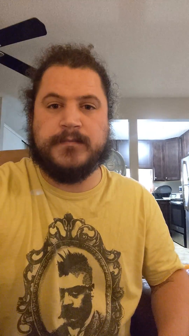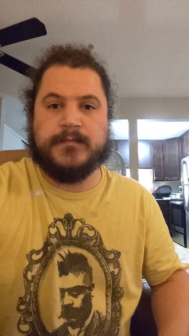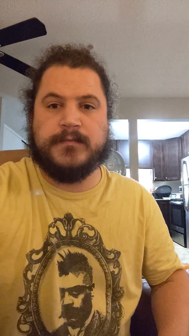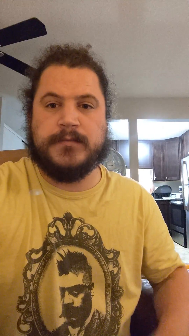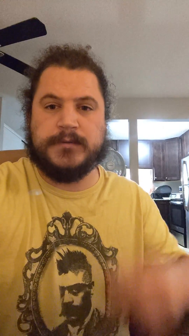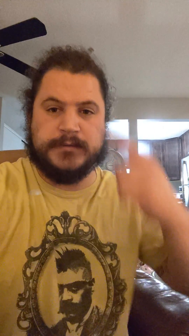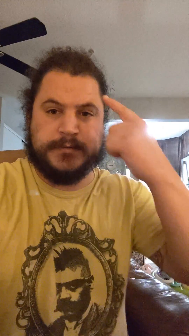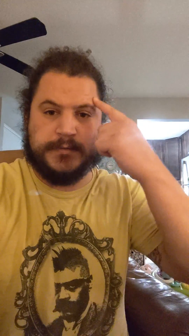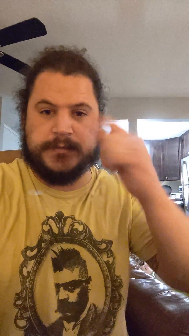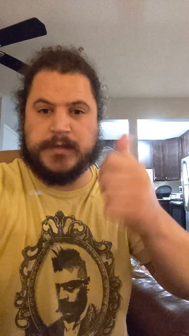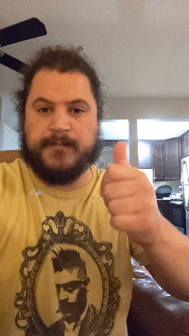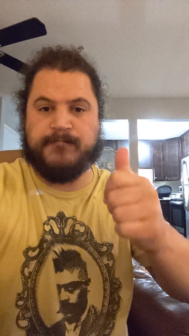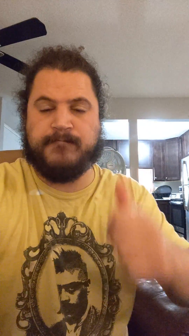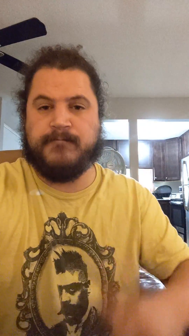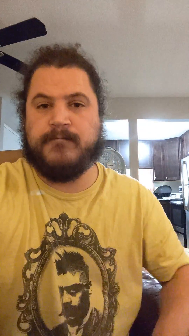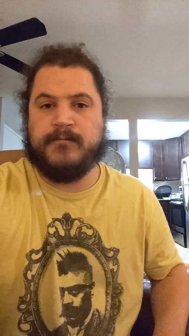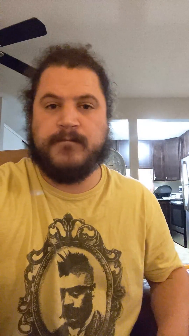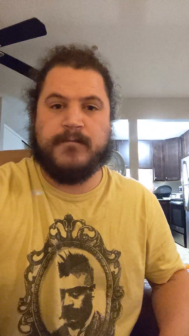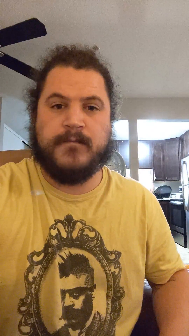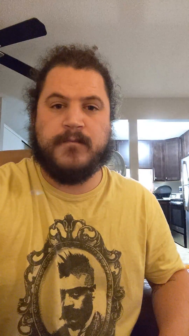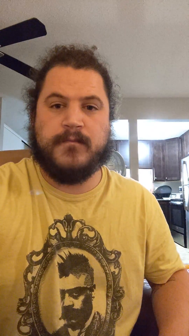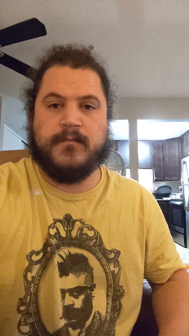dime